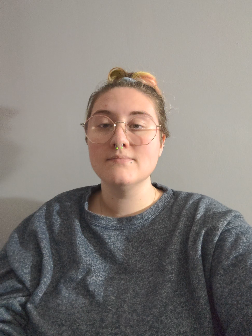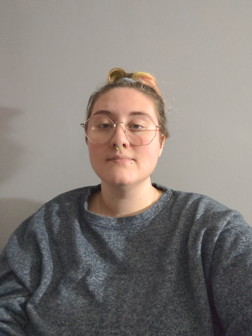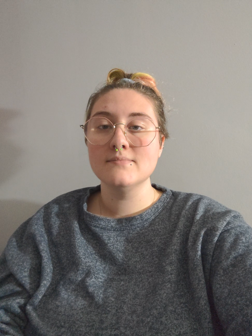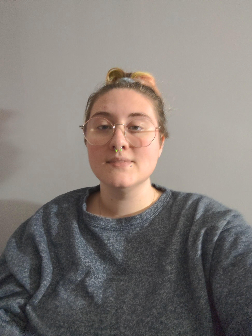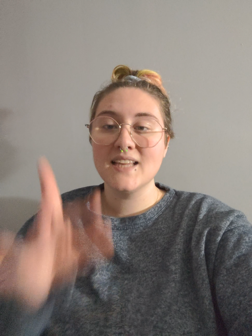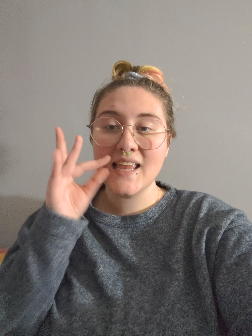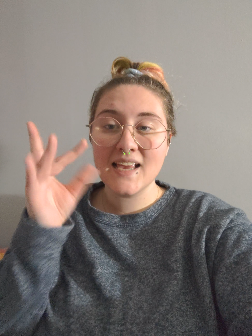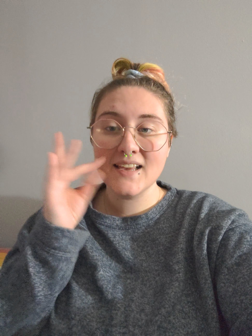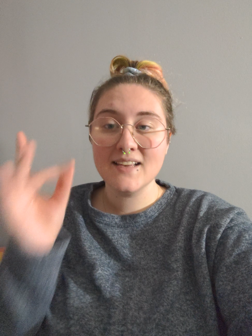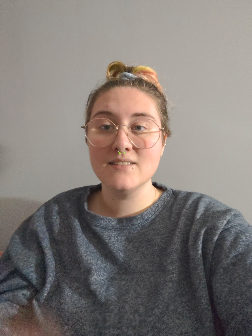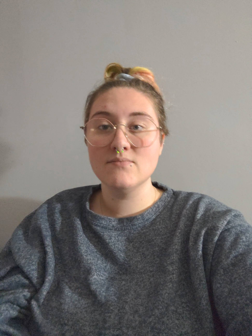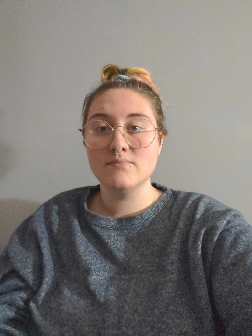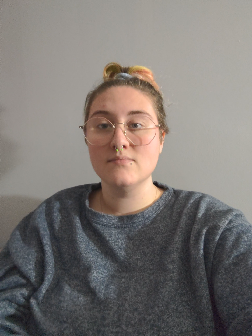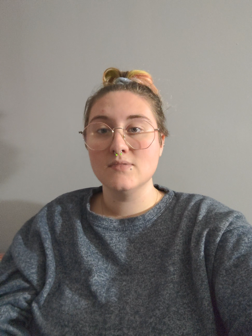kitty